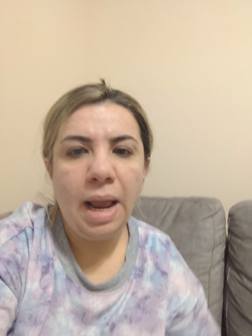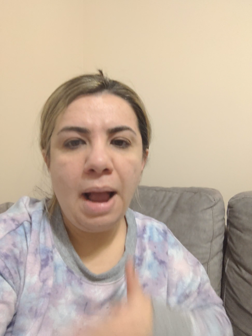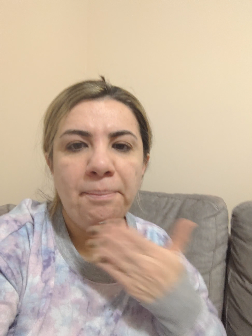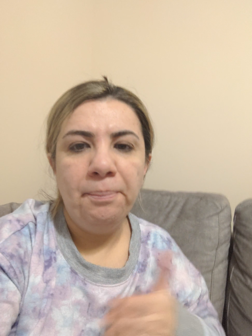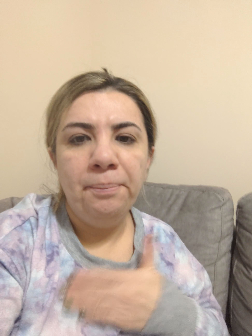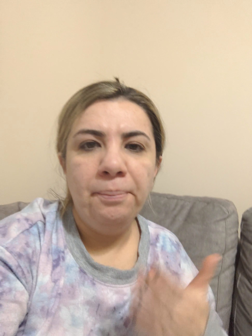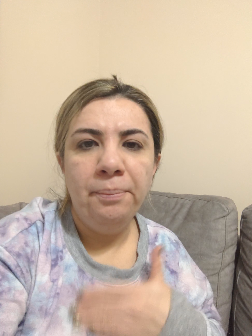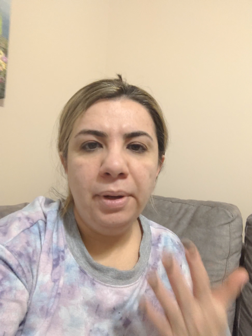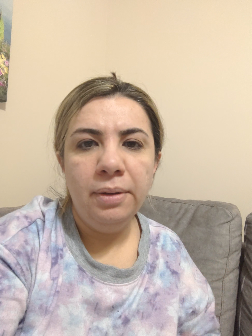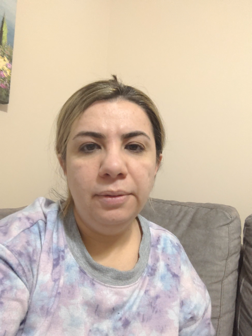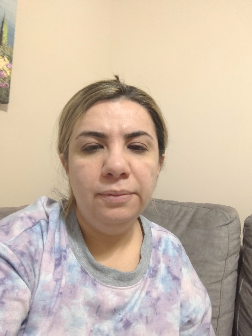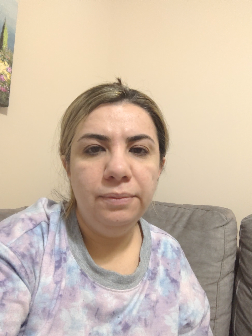happy